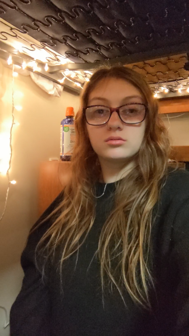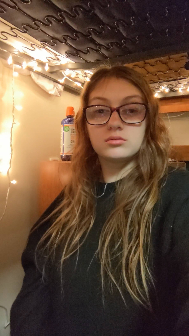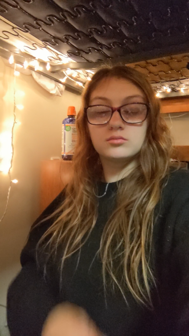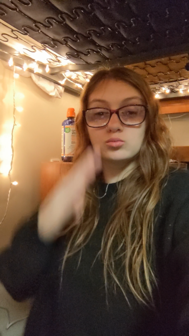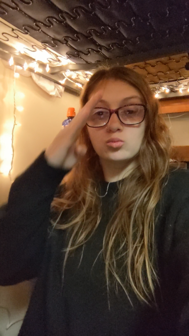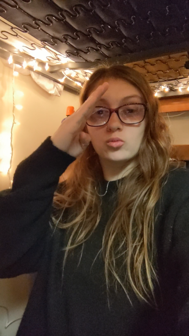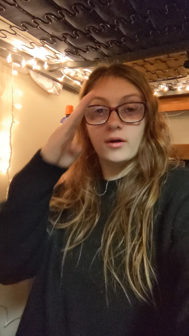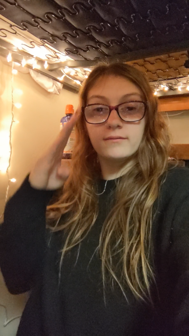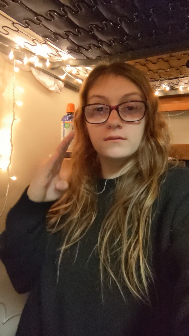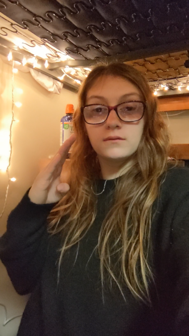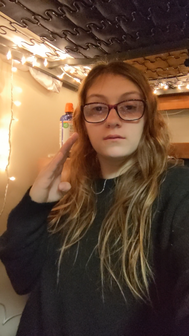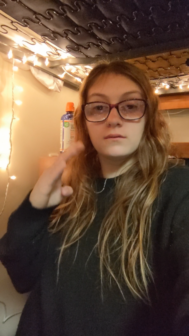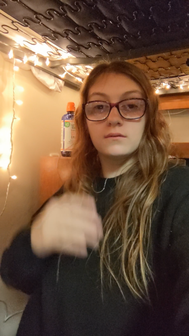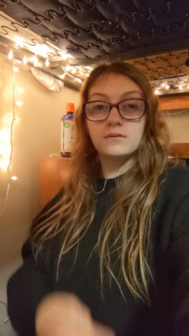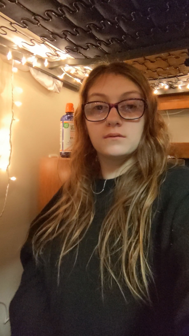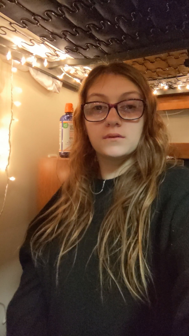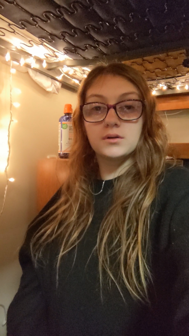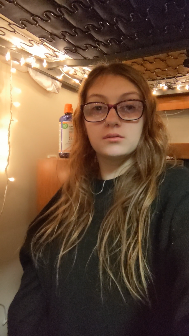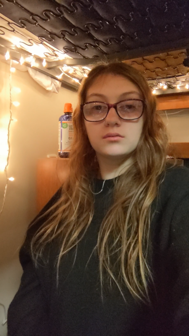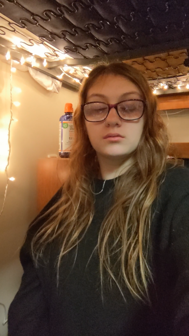roof